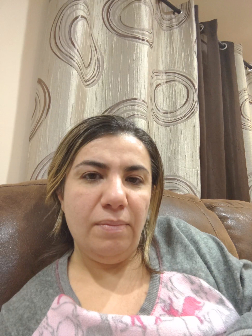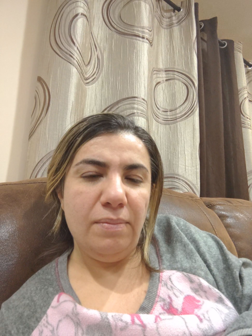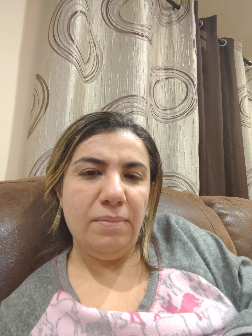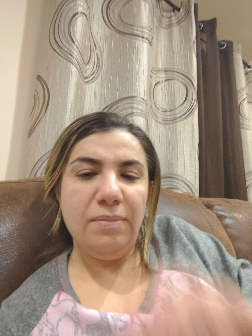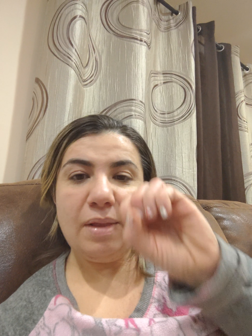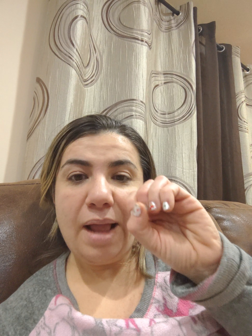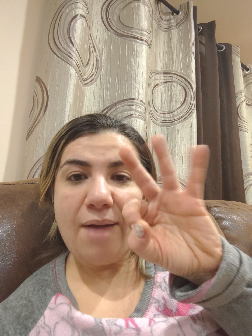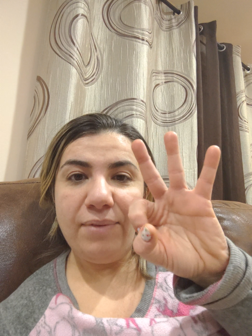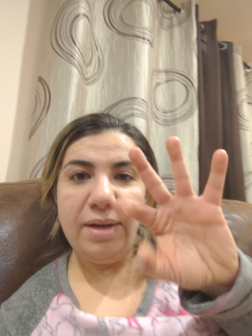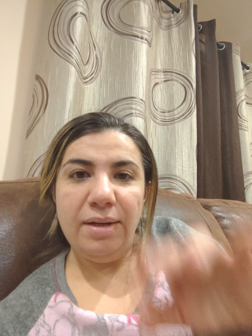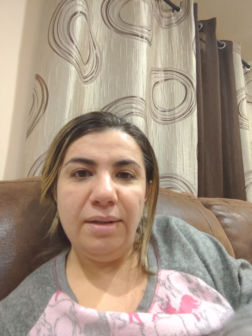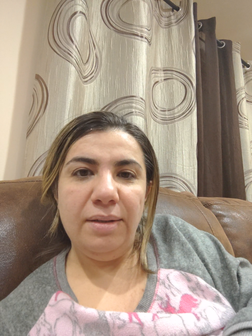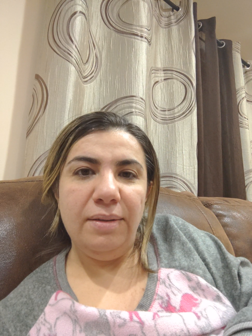if